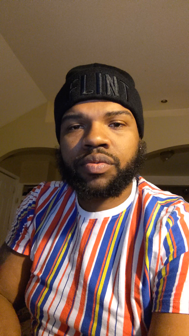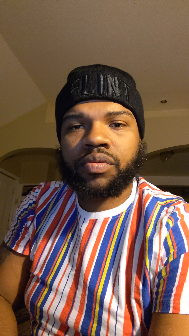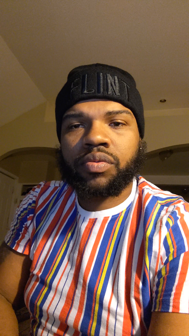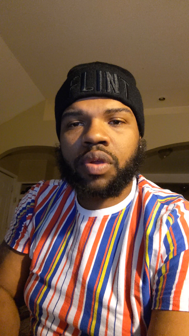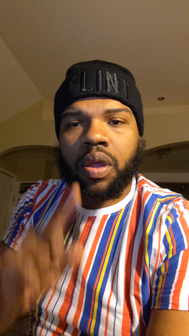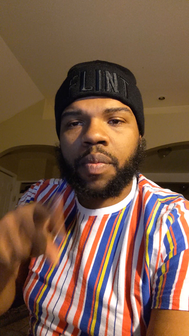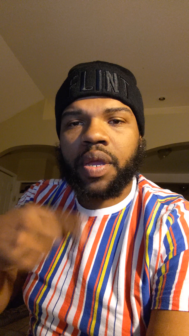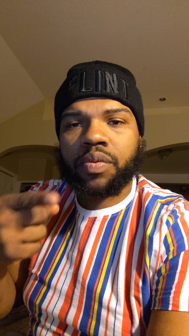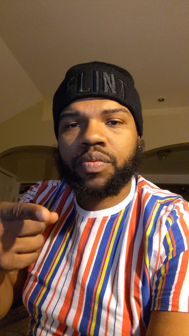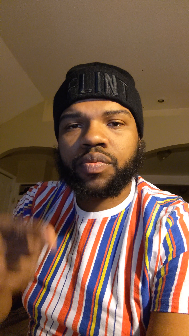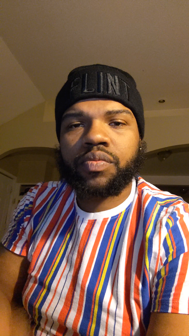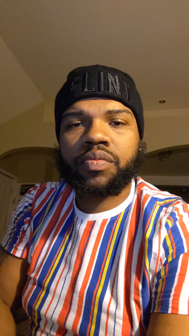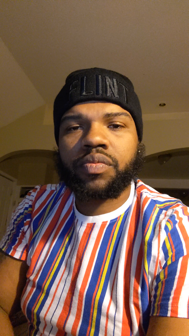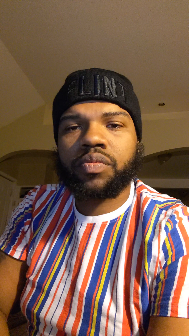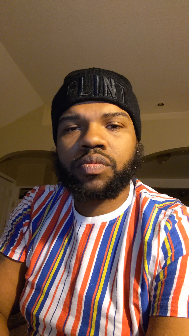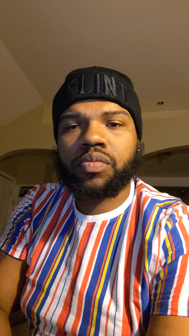about